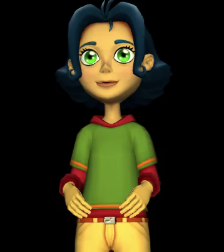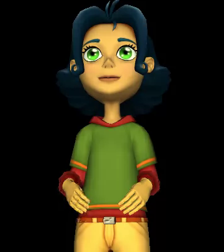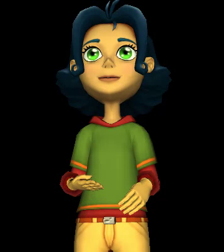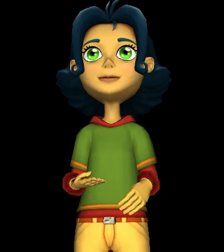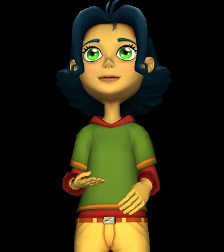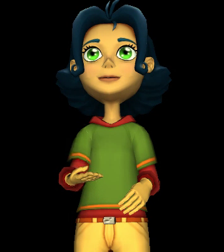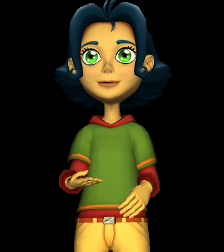أم